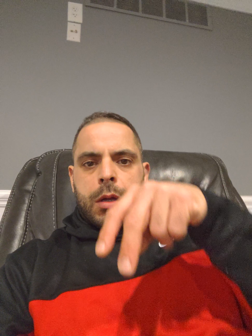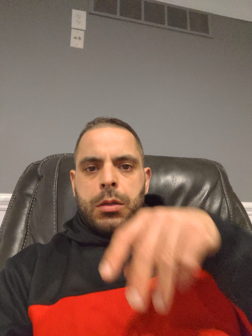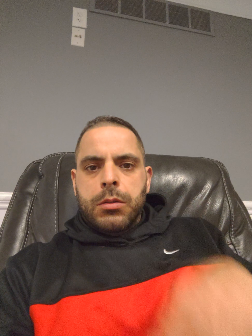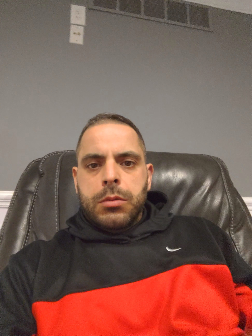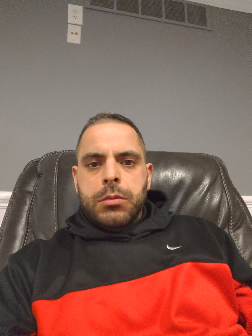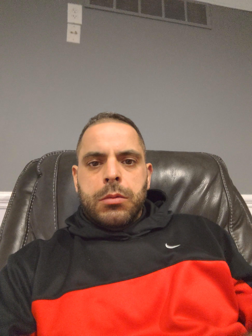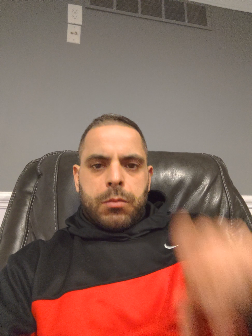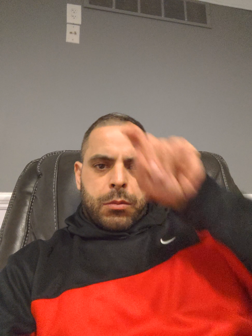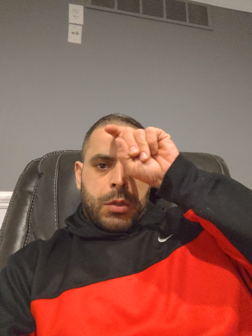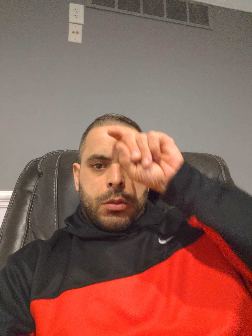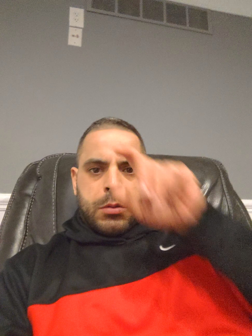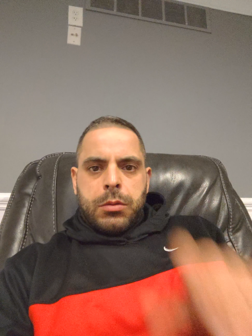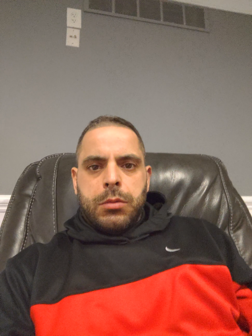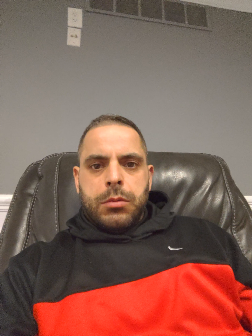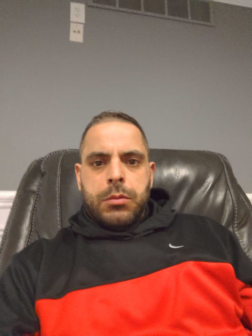puzzle